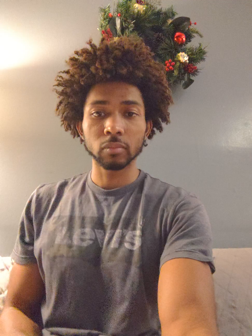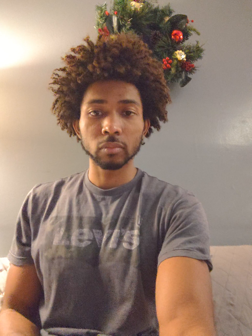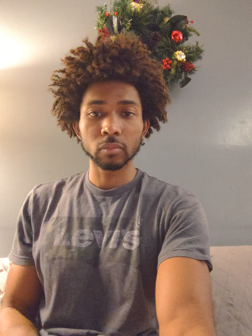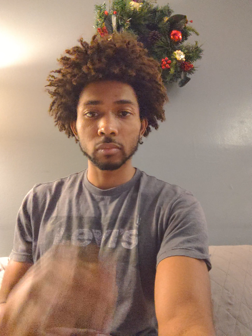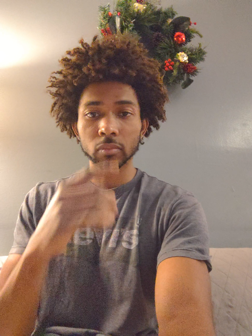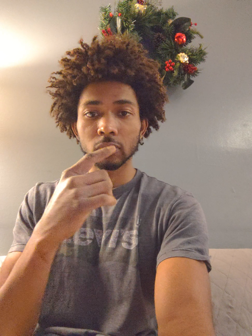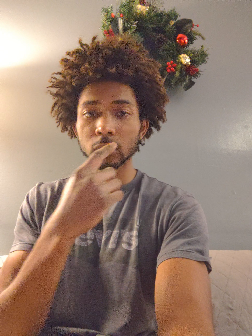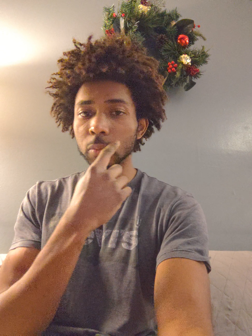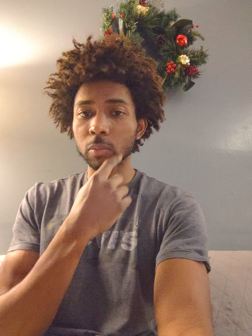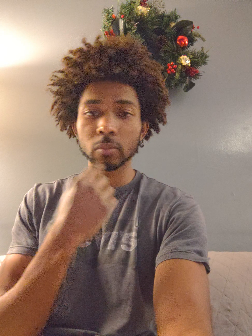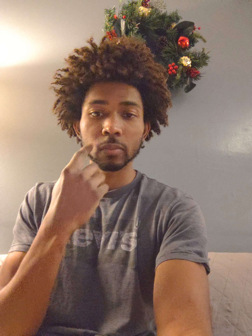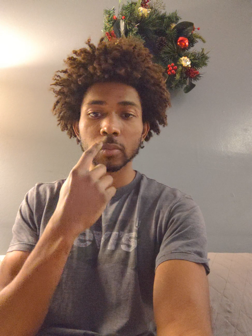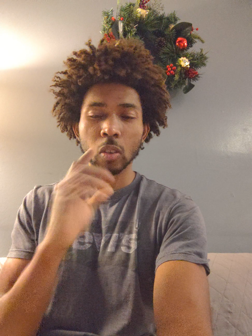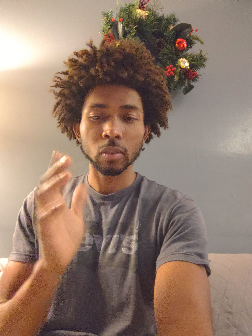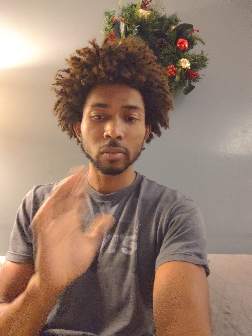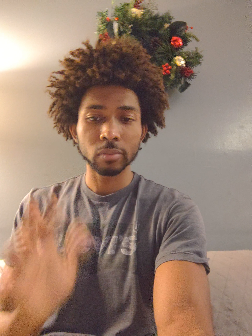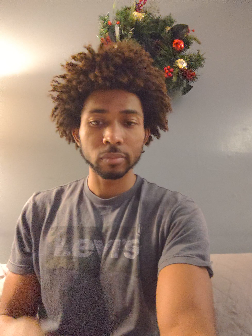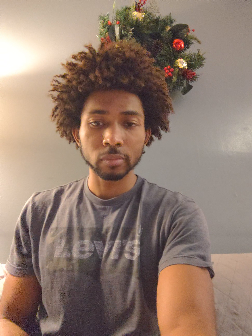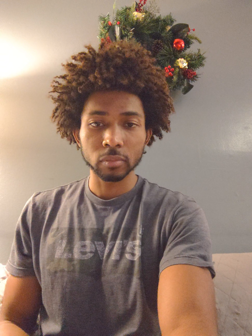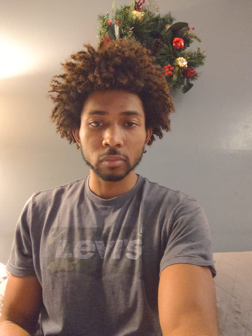mouse